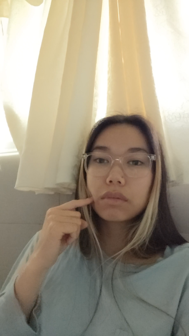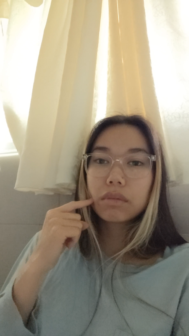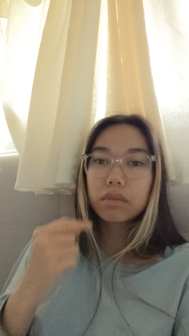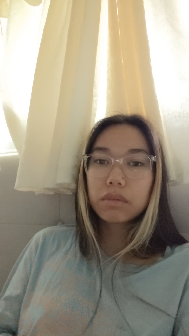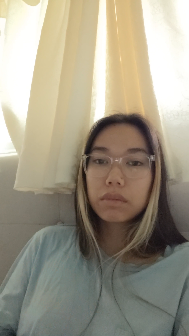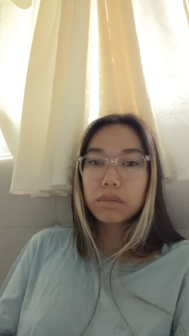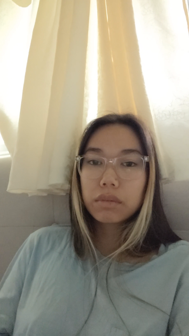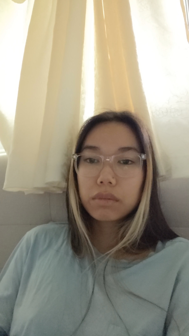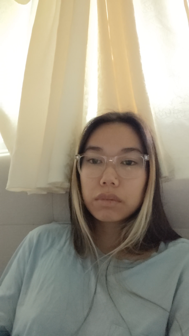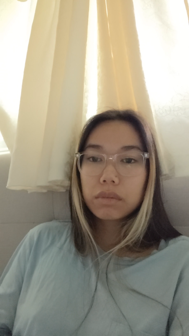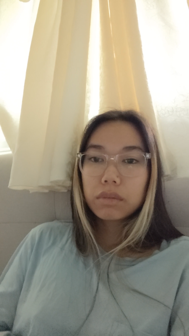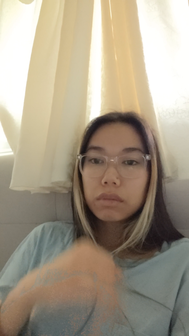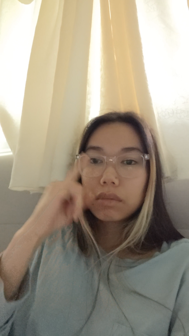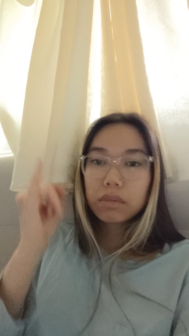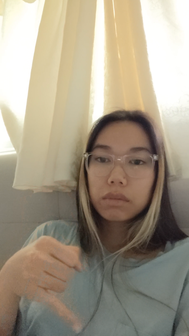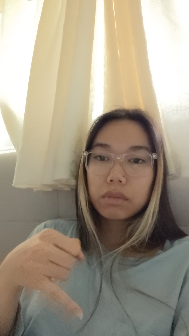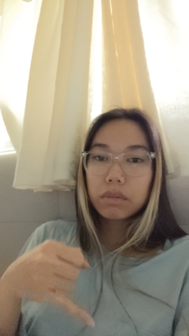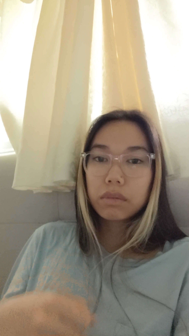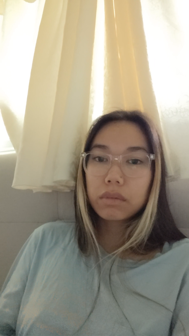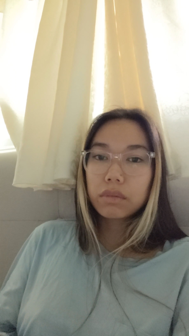last